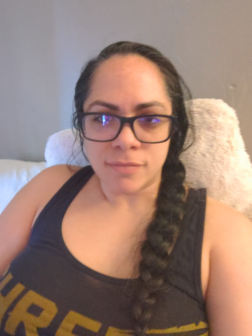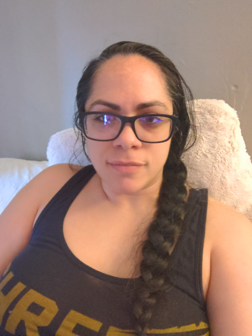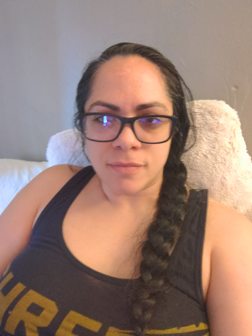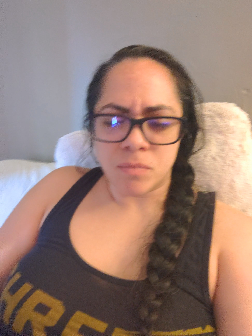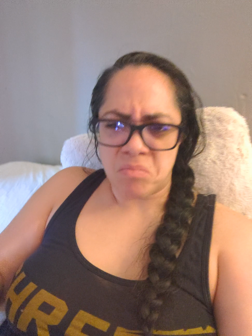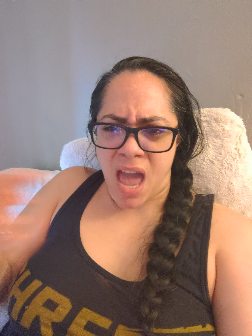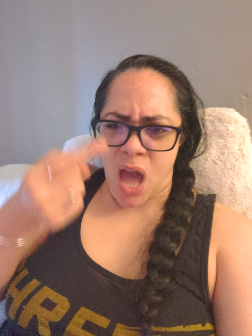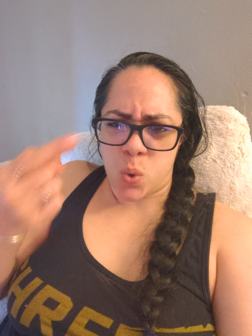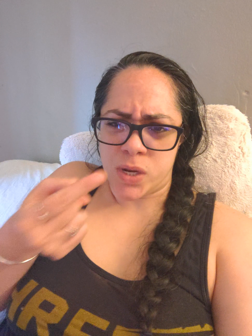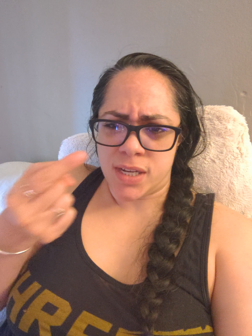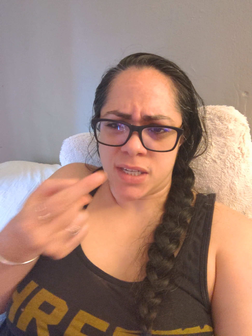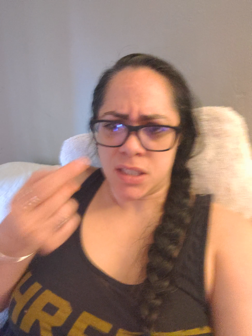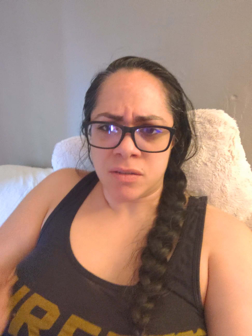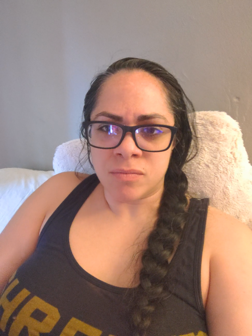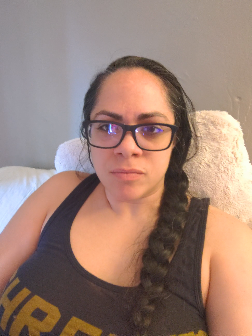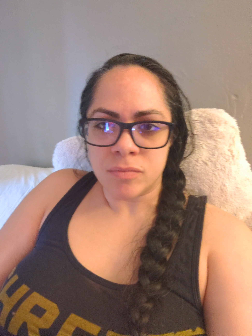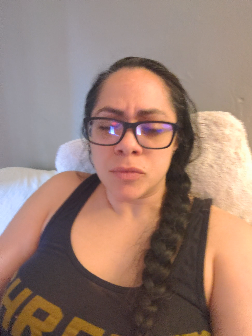owie